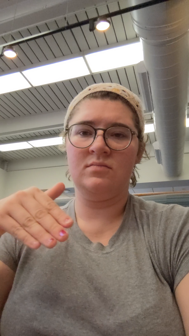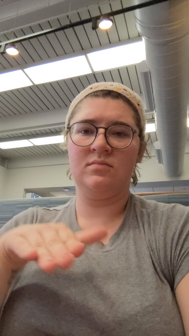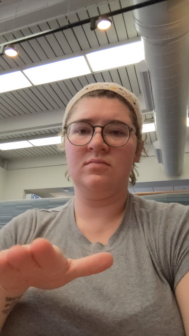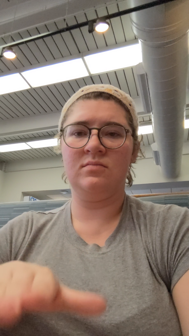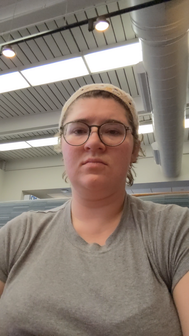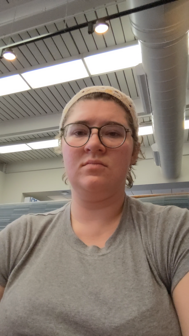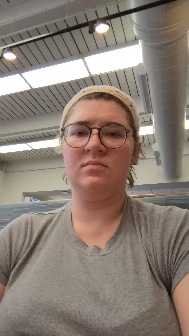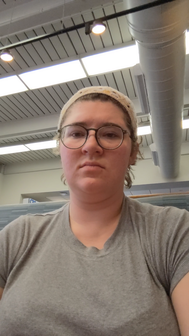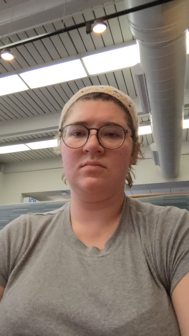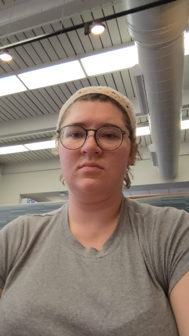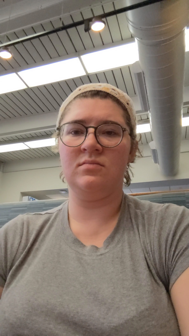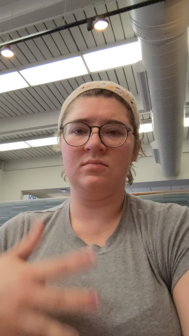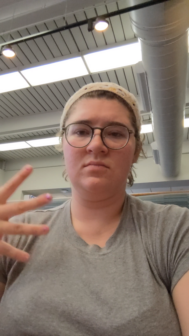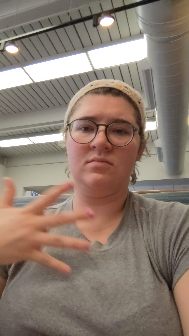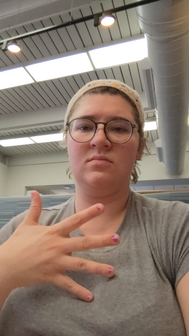scared